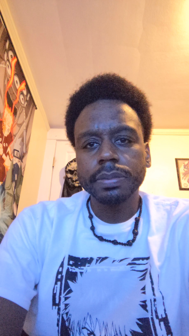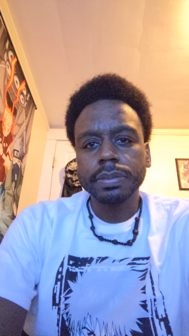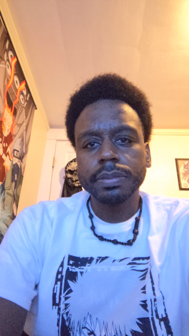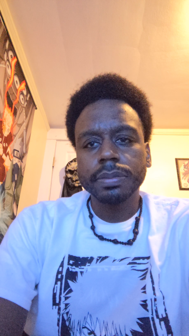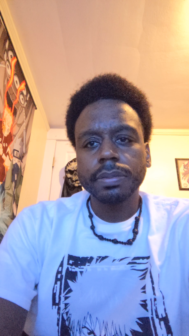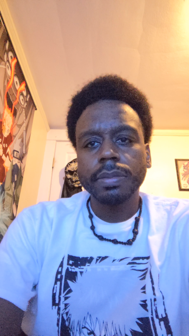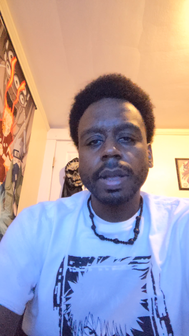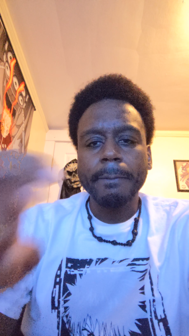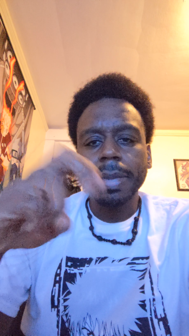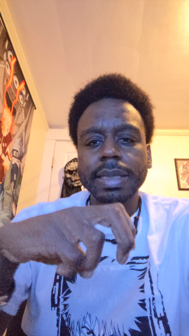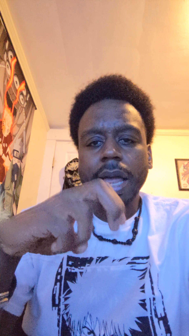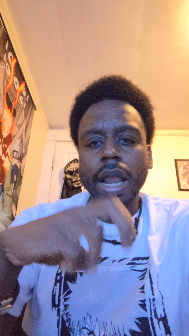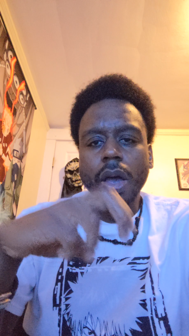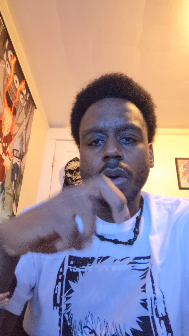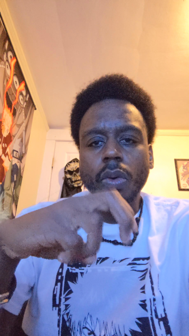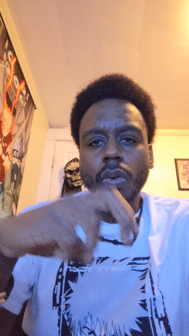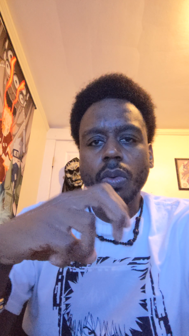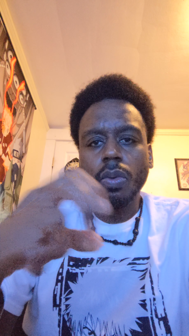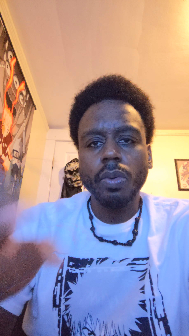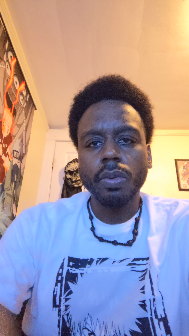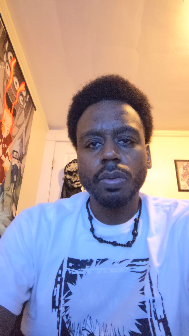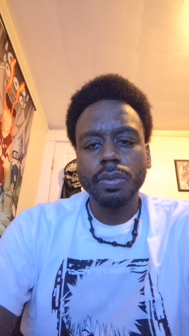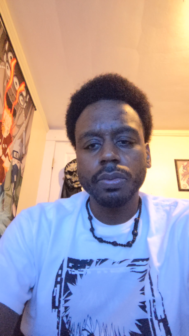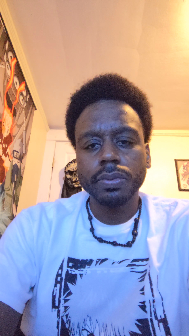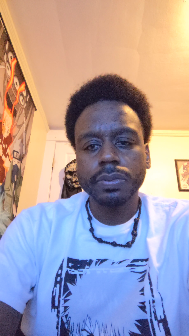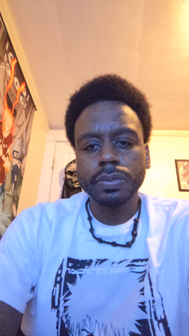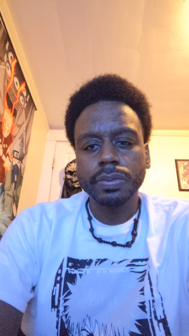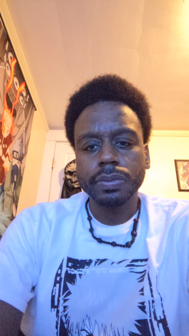potato